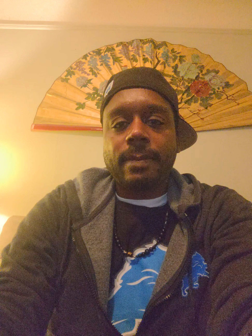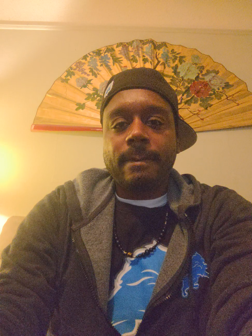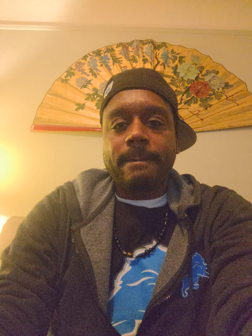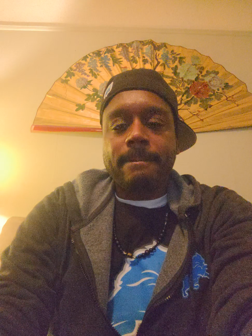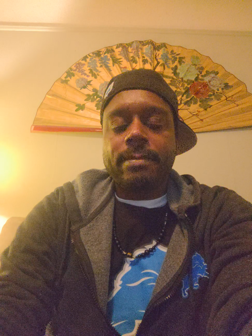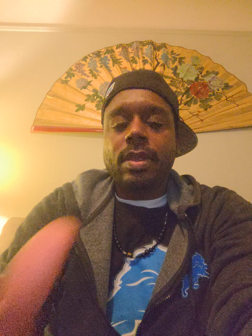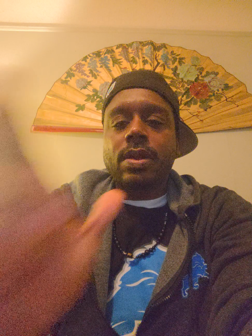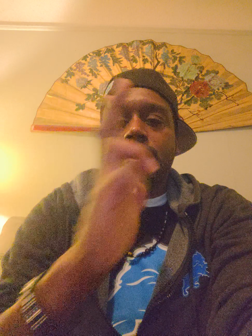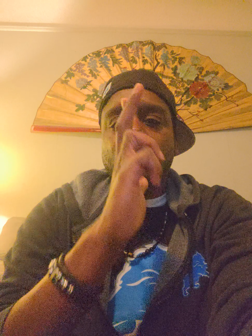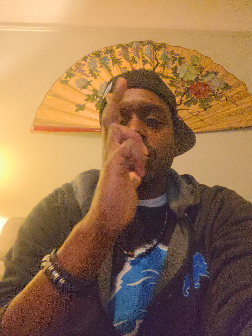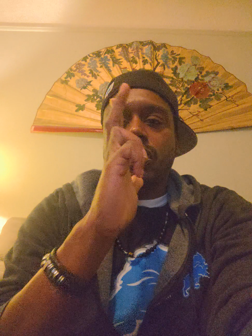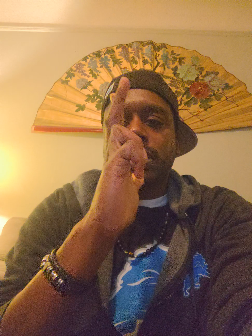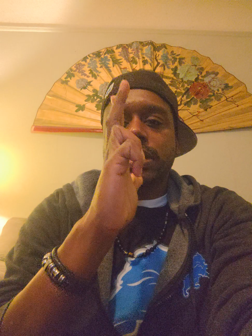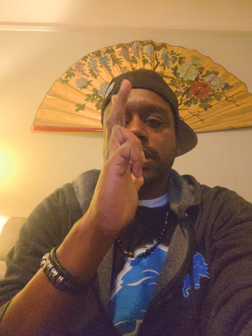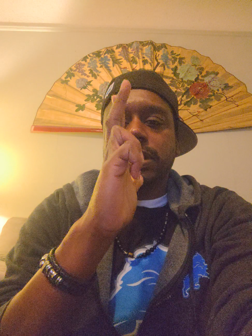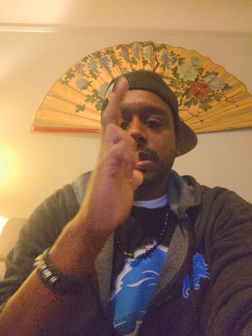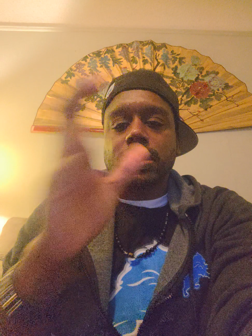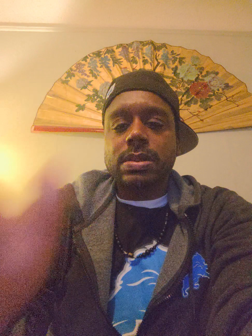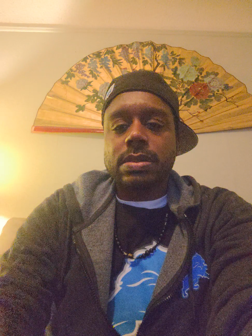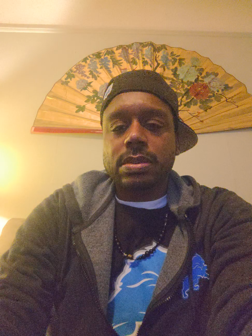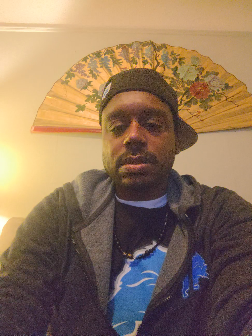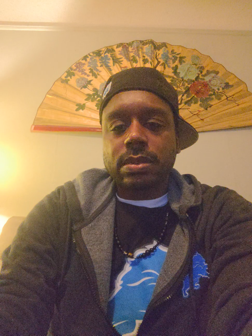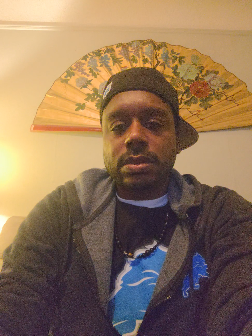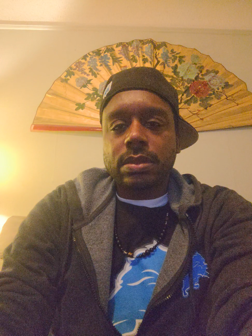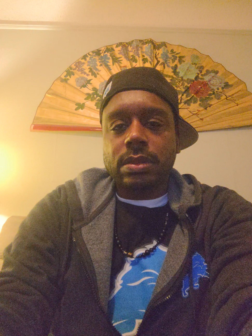hen